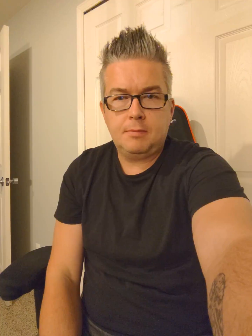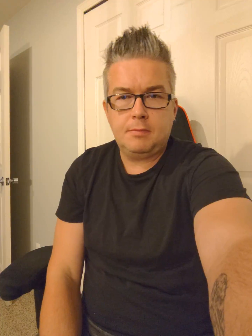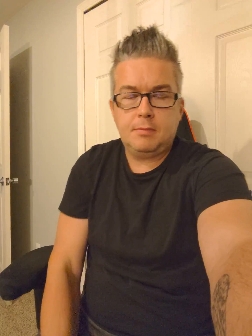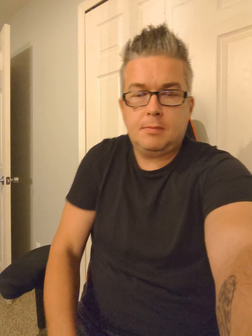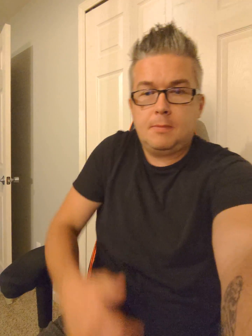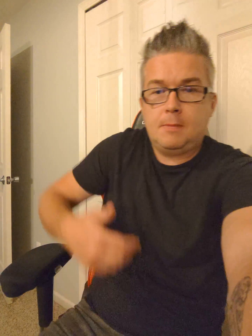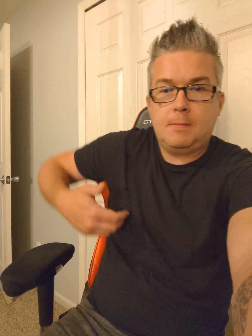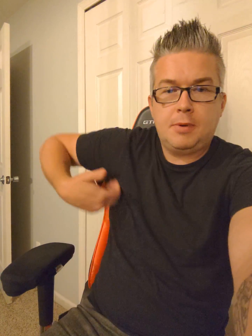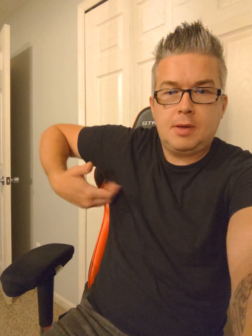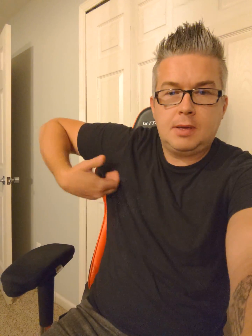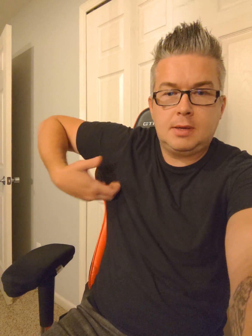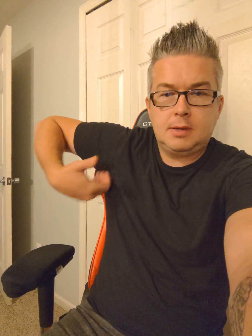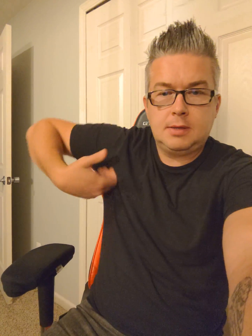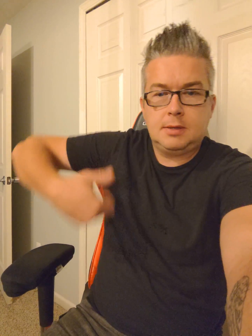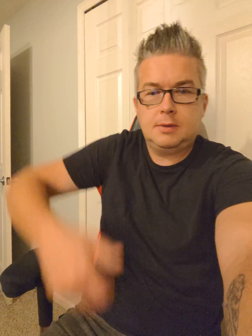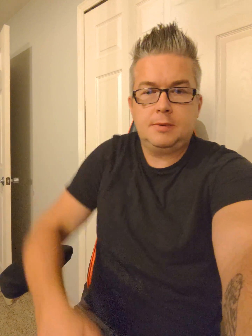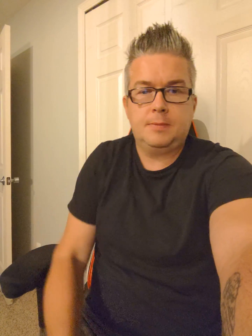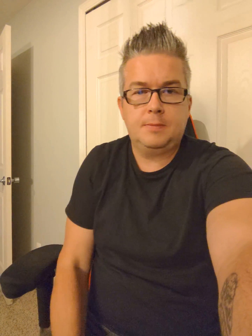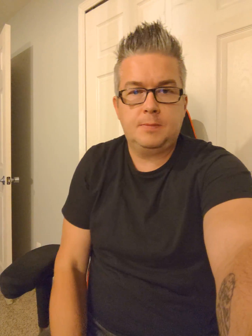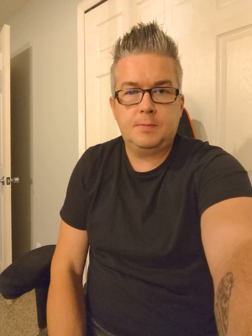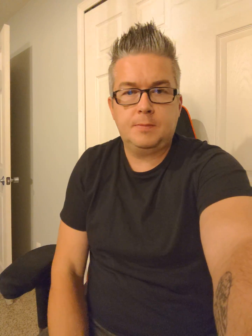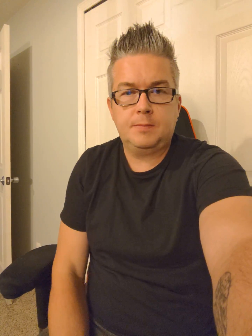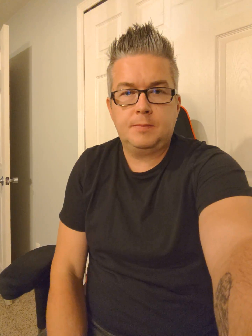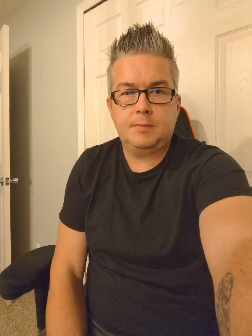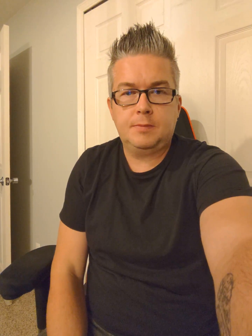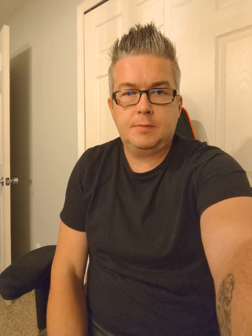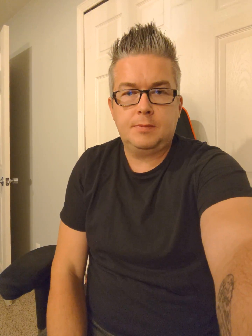monkey